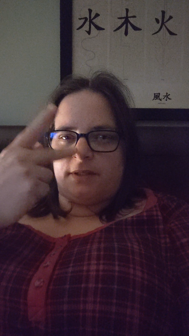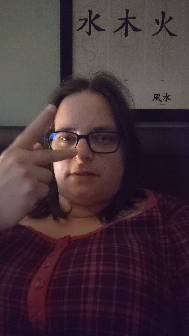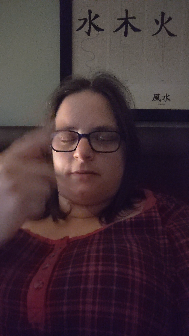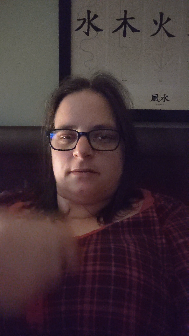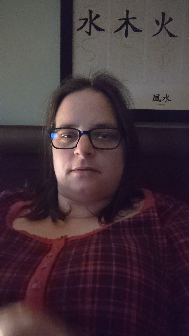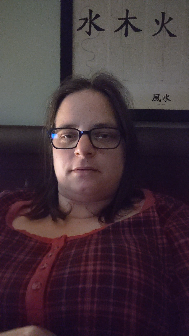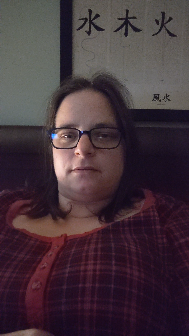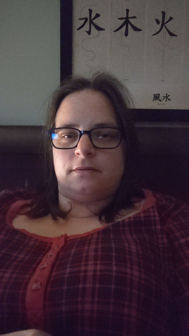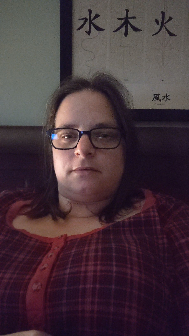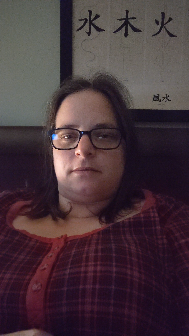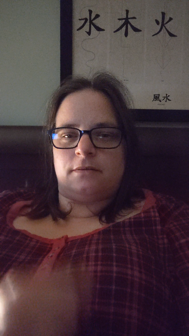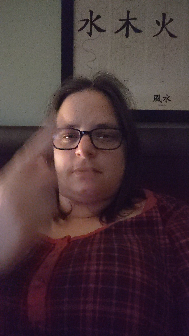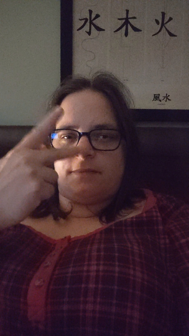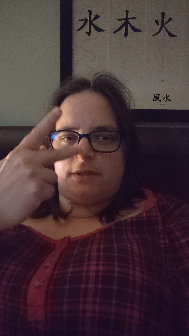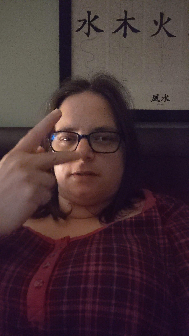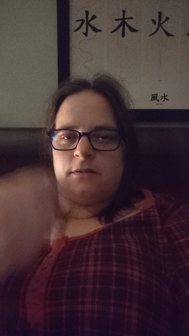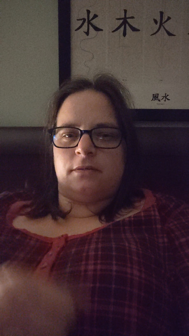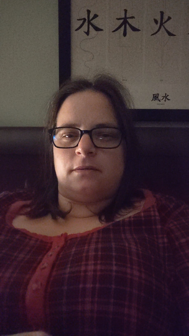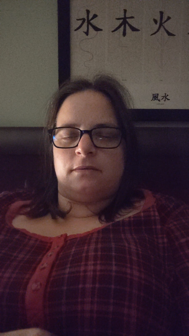penis